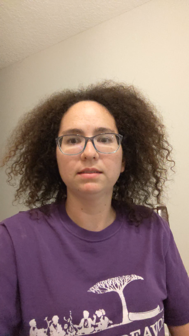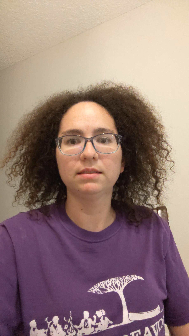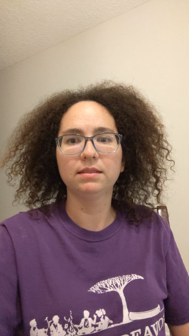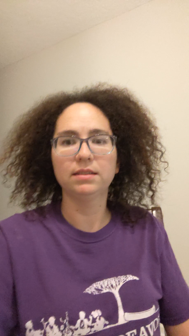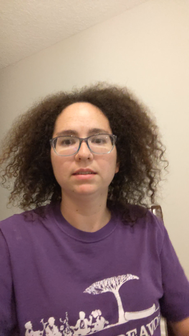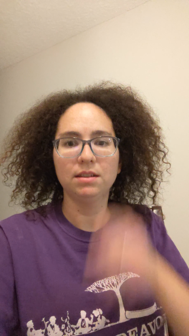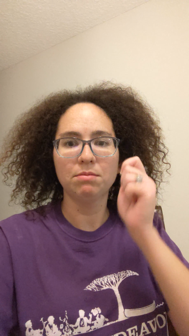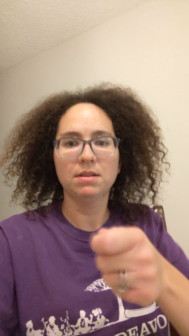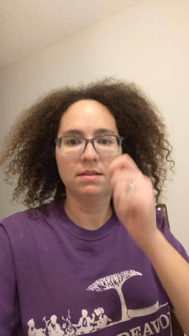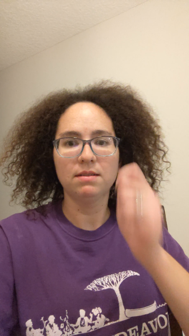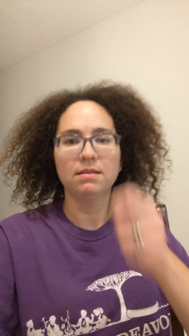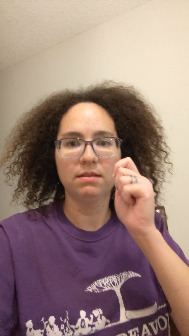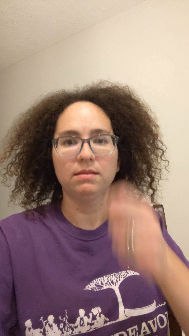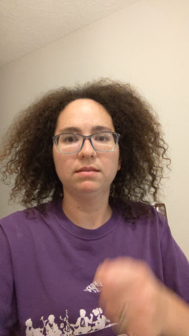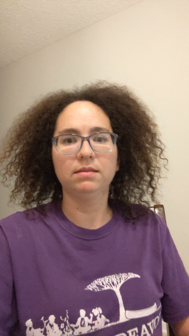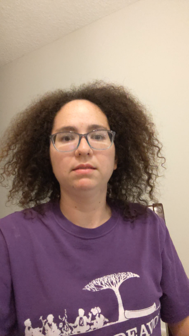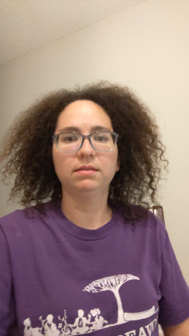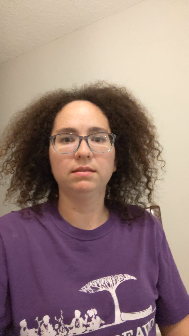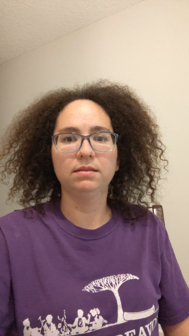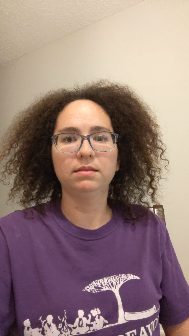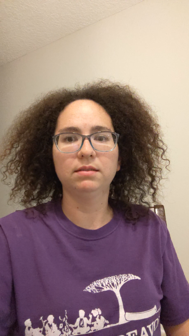hammer